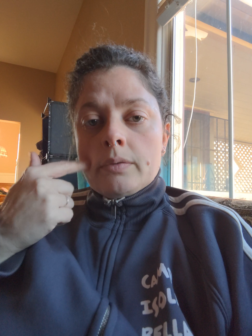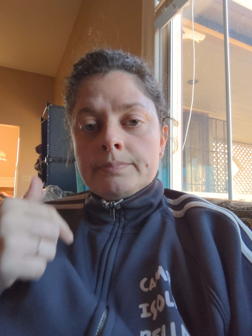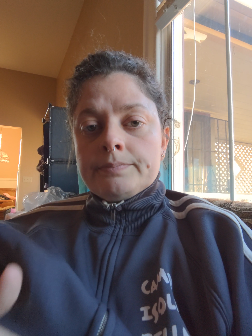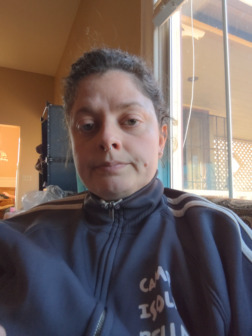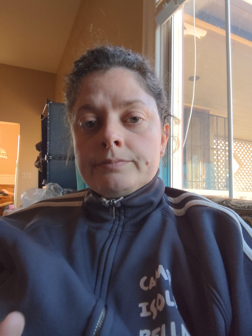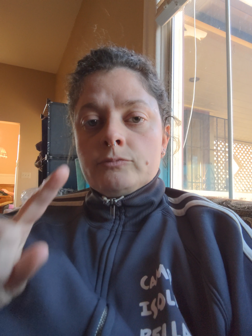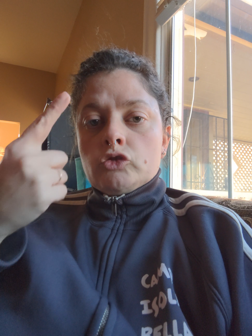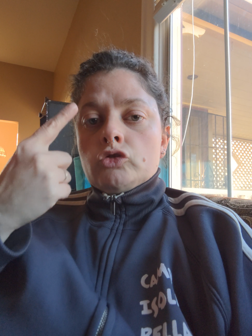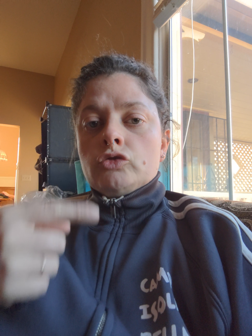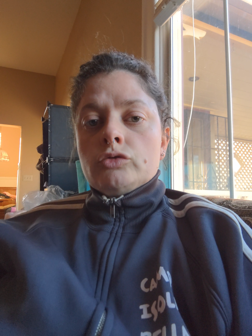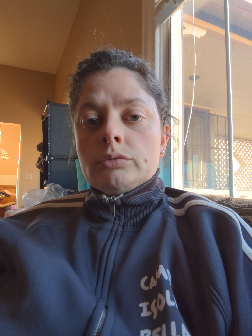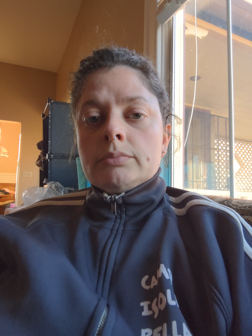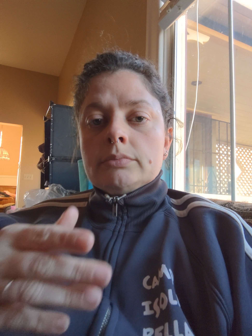first